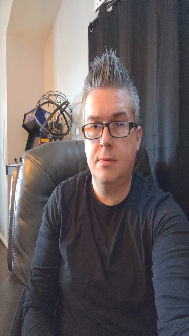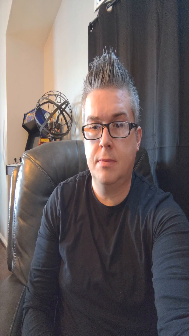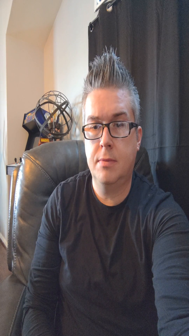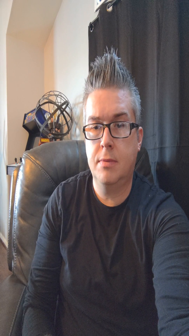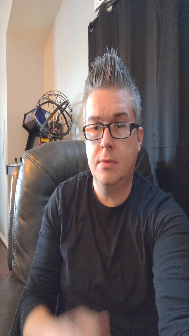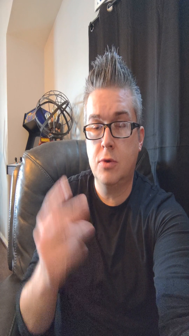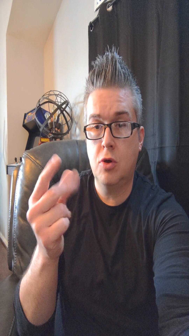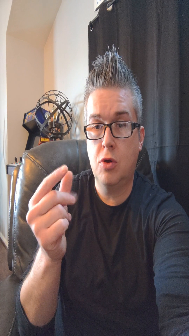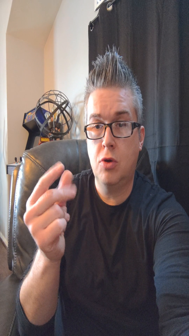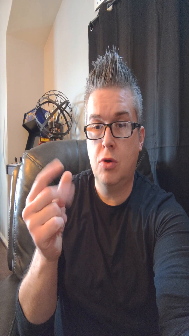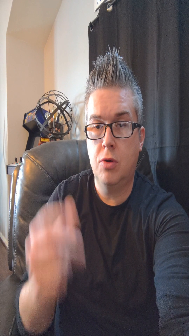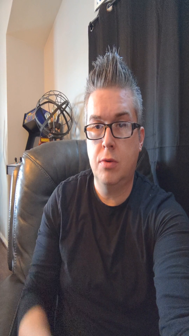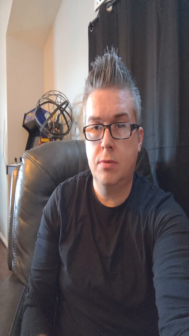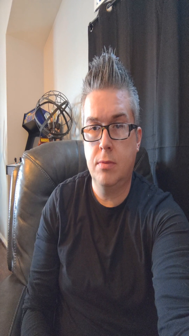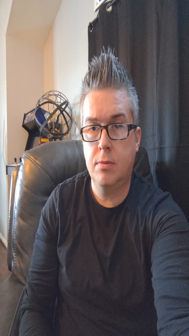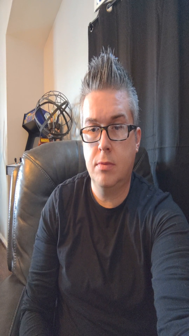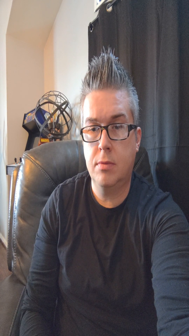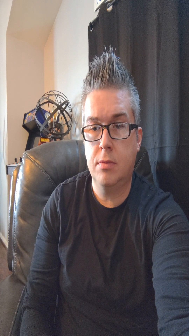dog